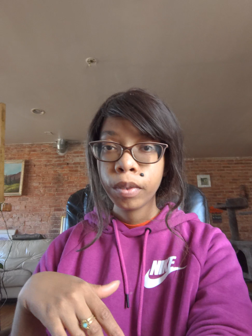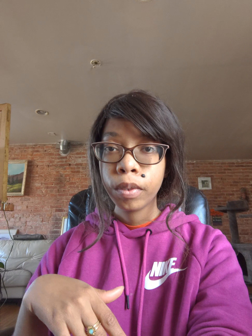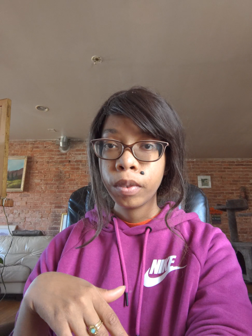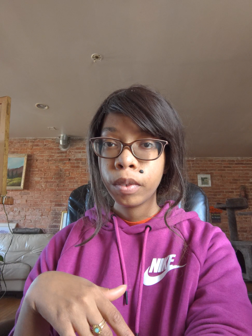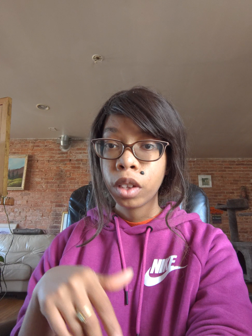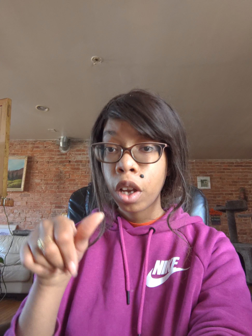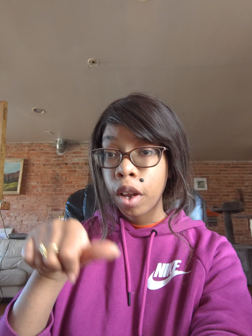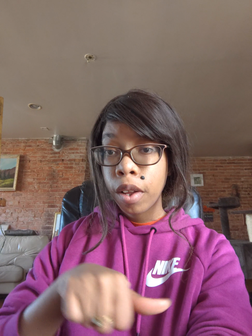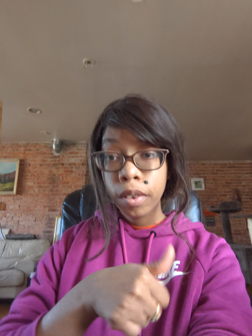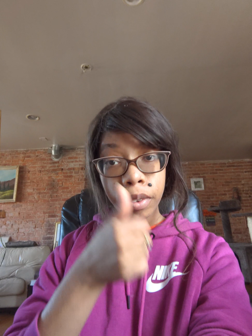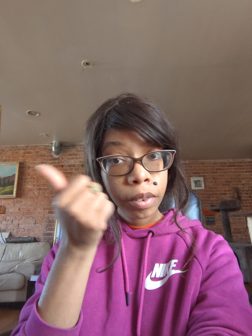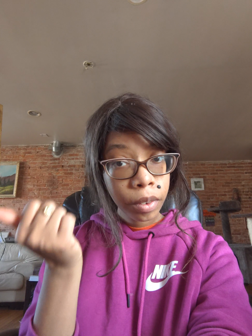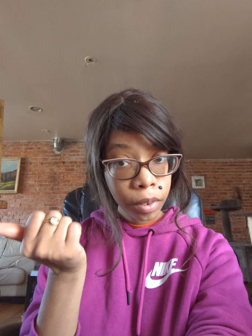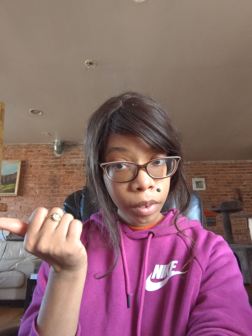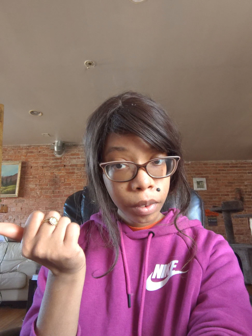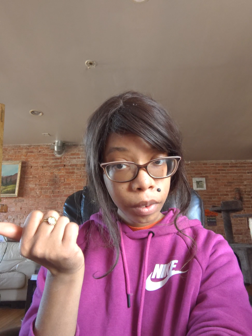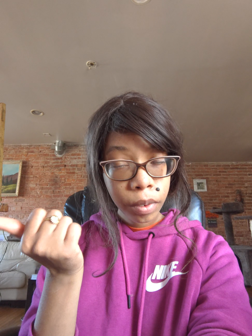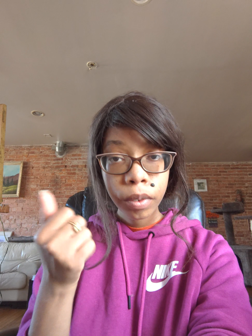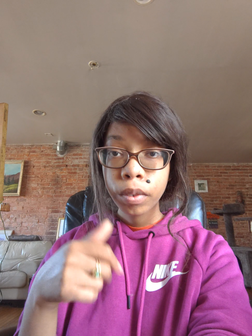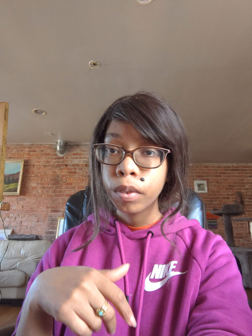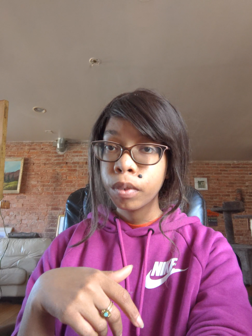another